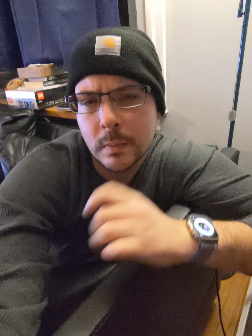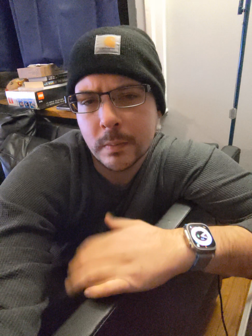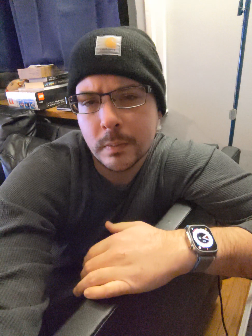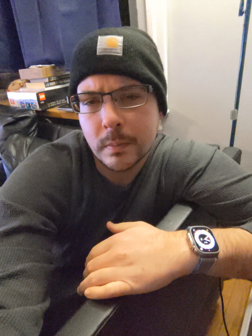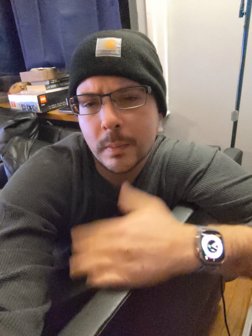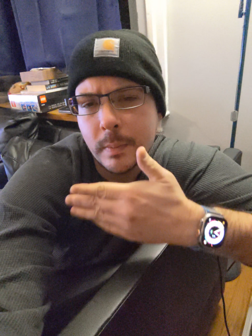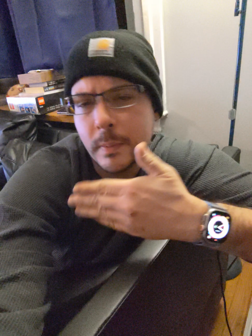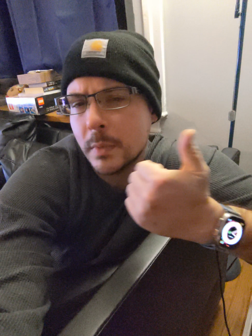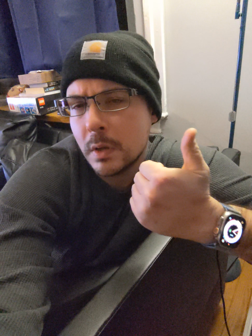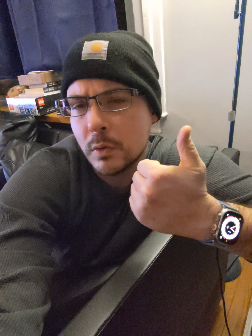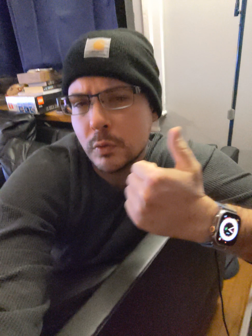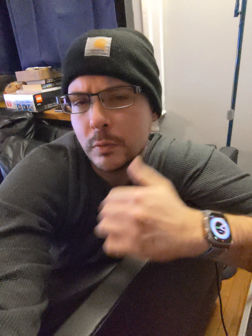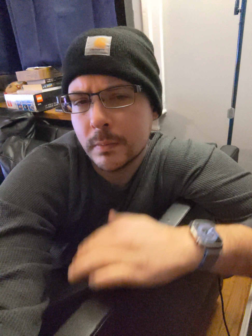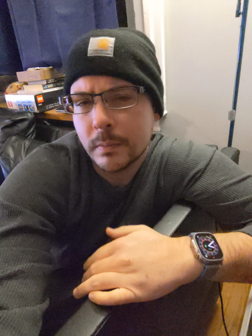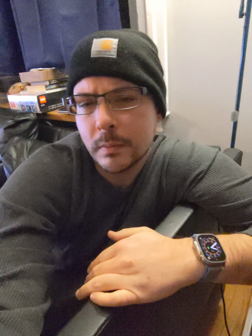better